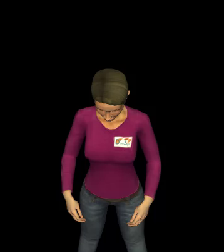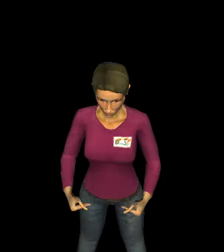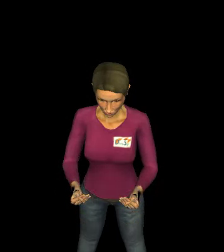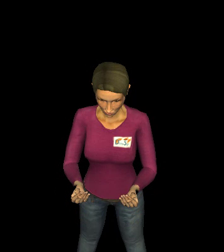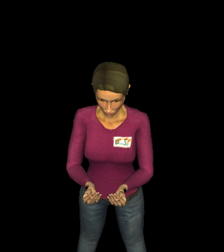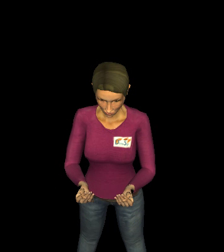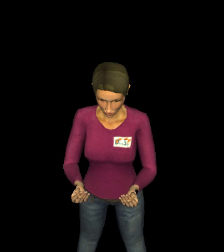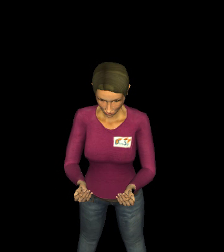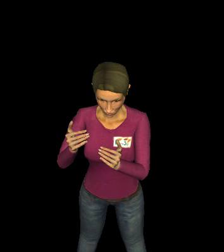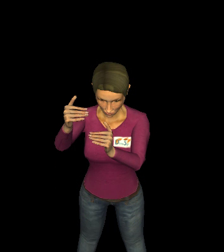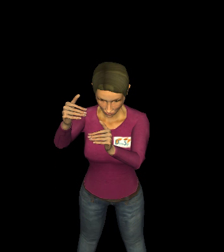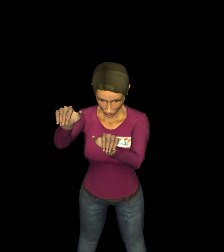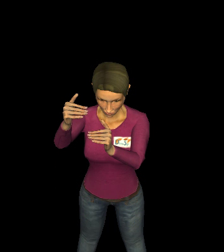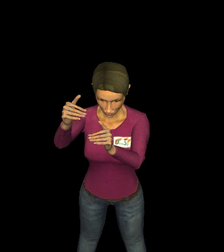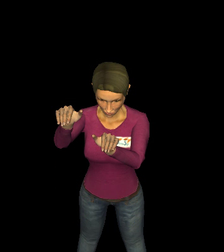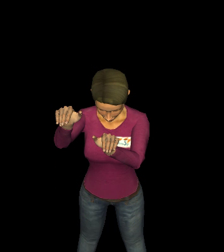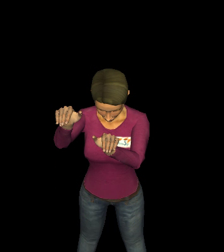أجنبي